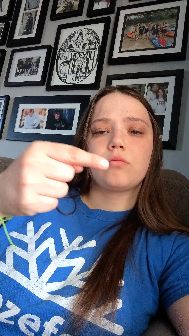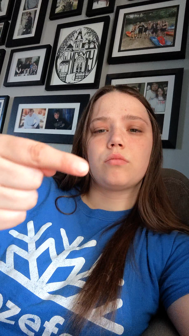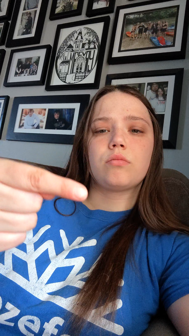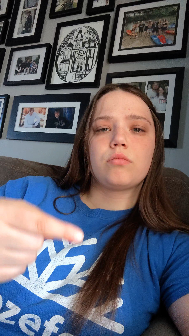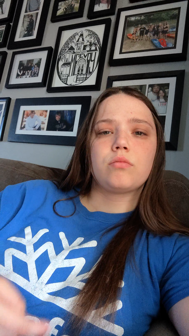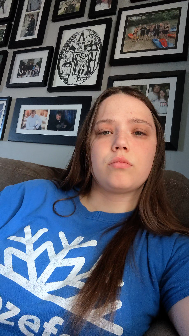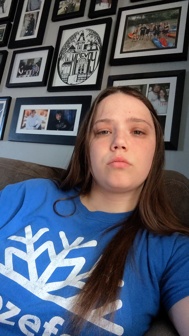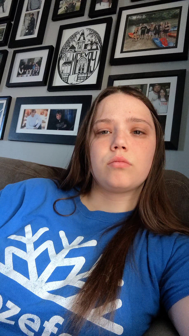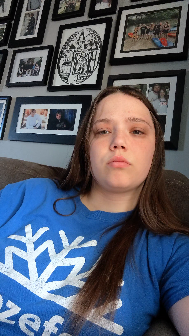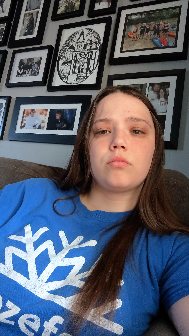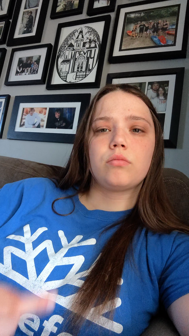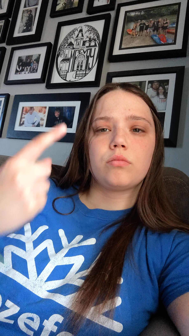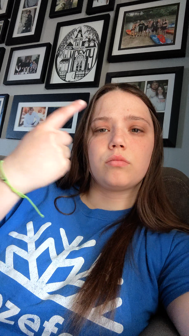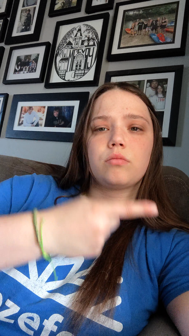day